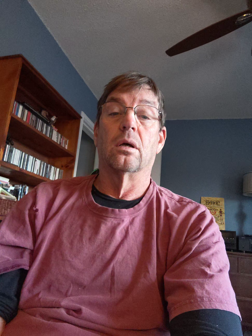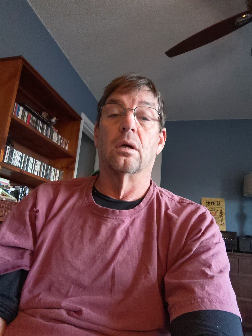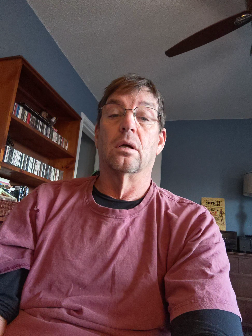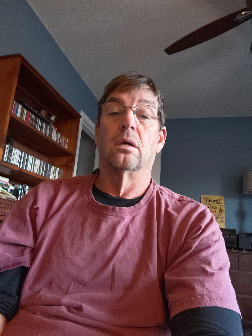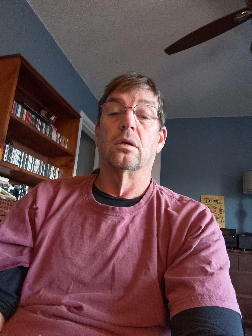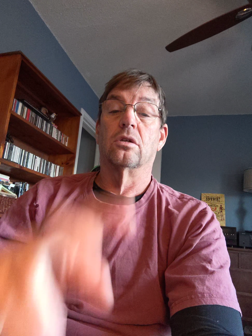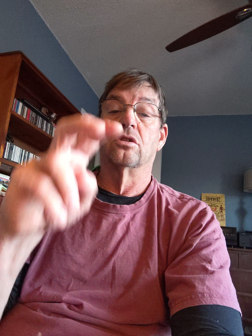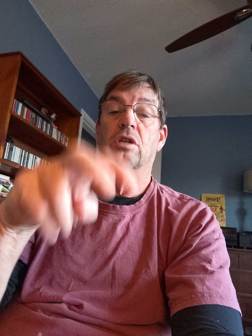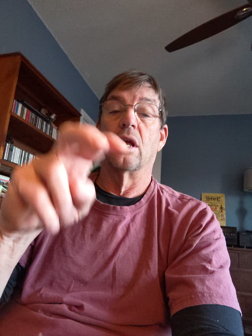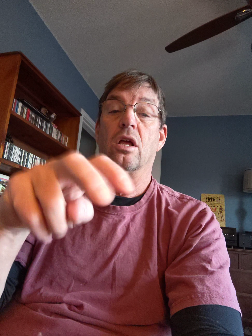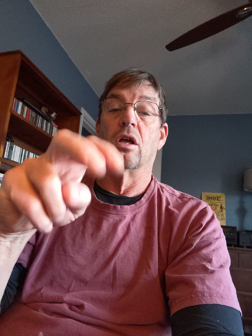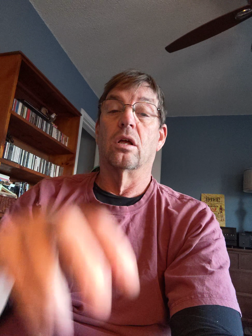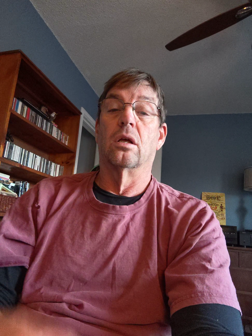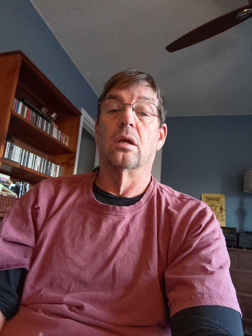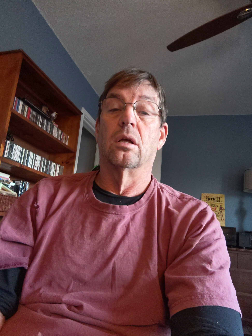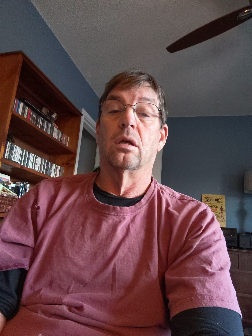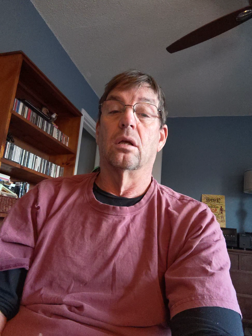chair